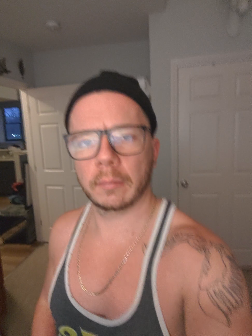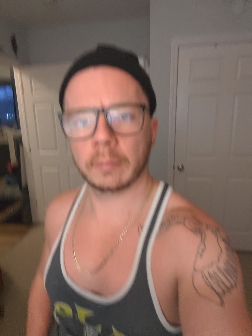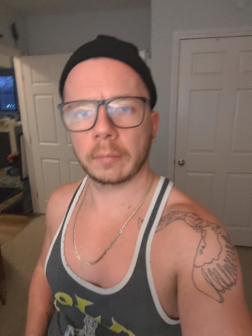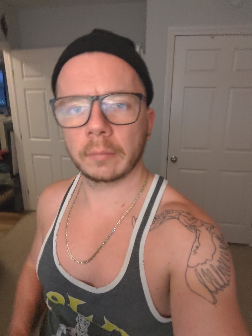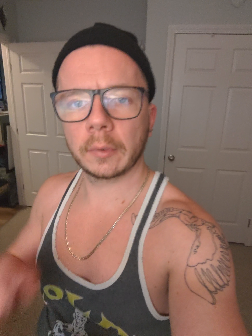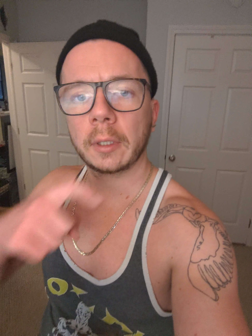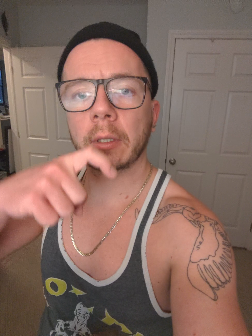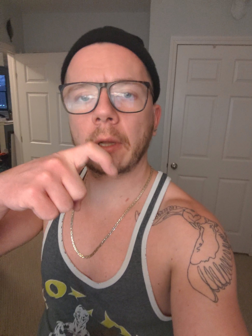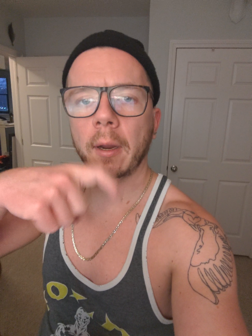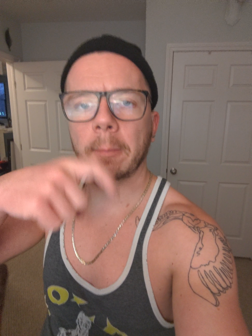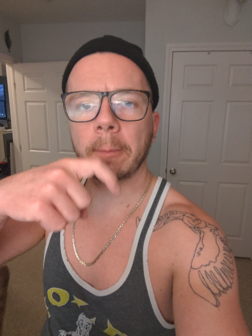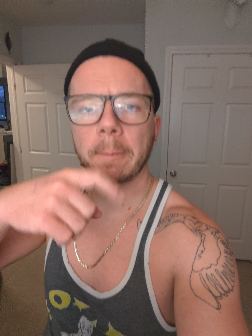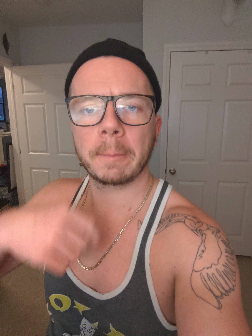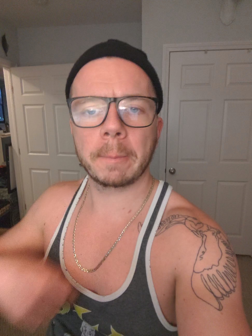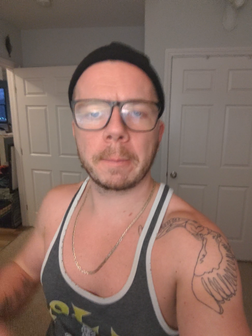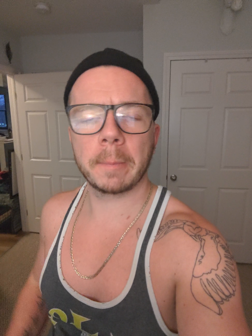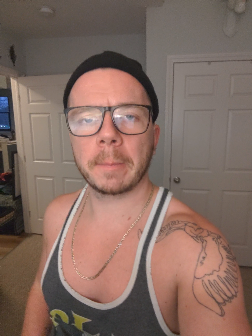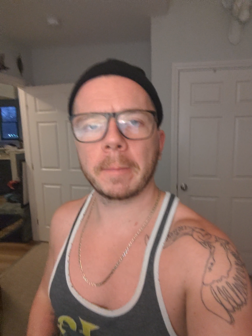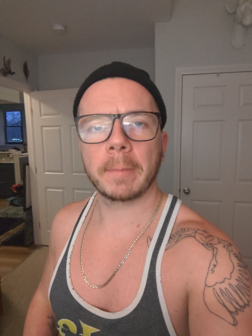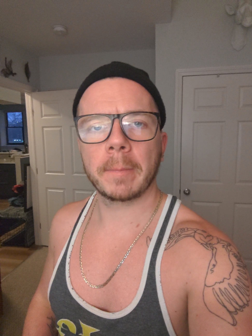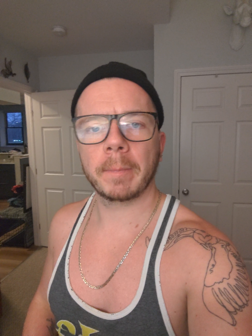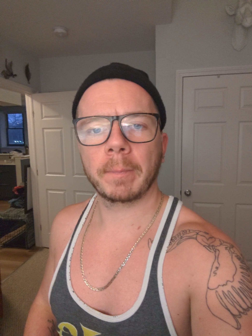time